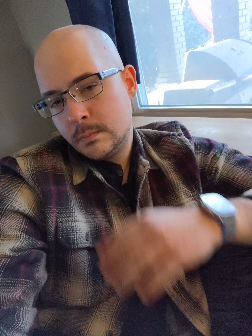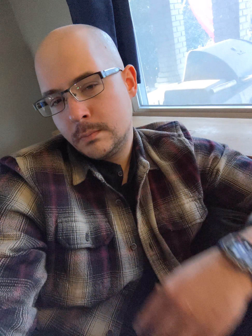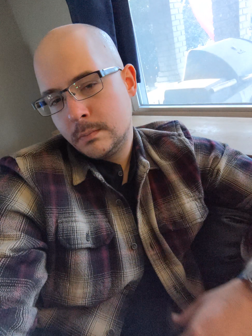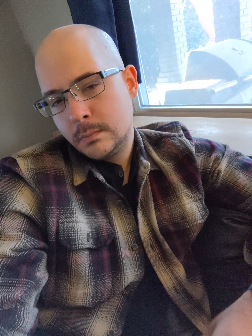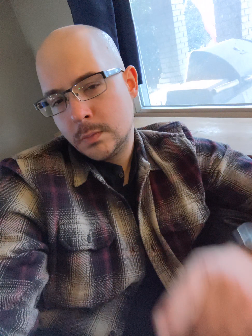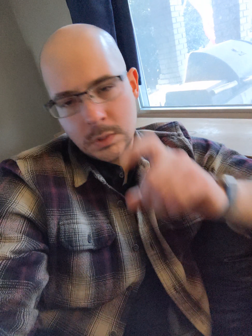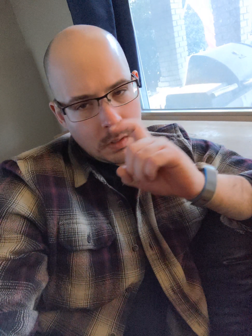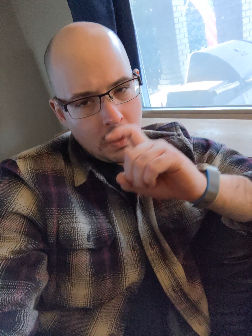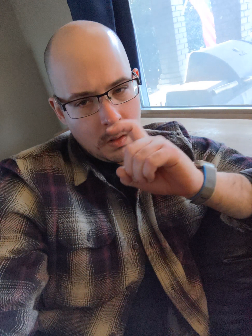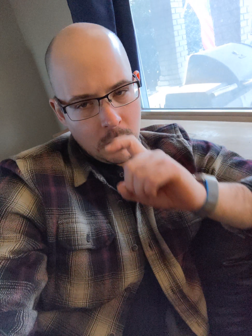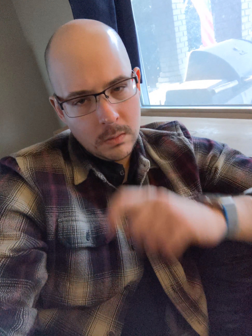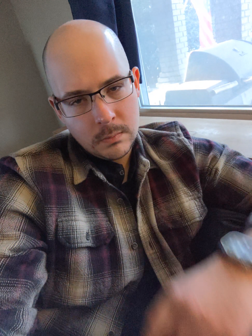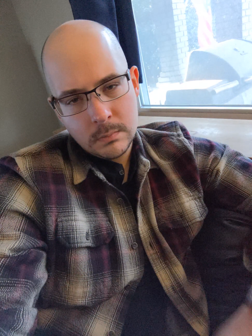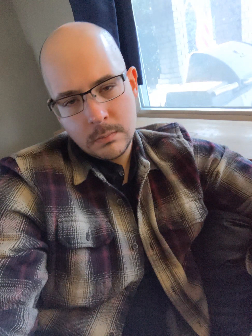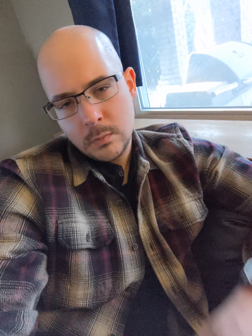doll